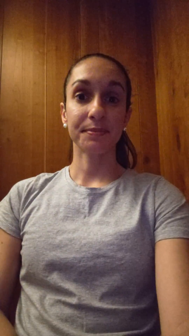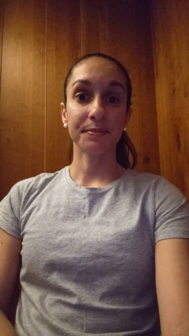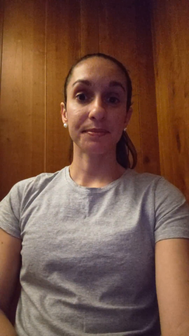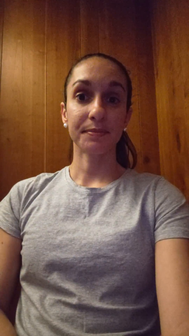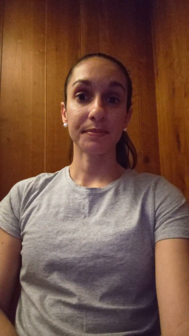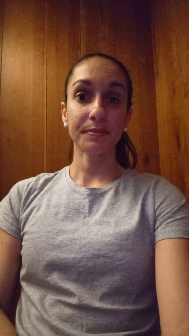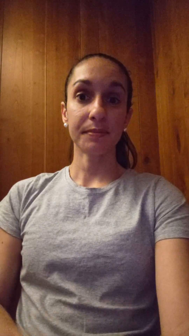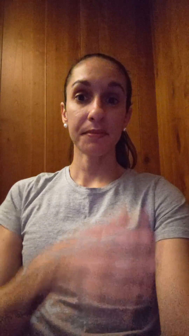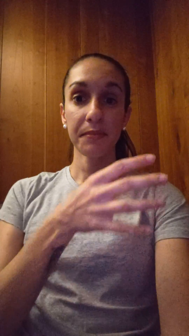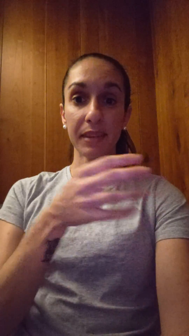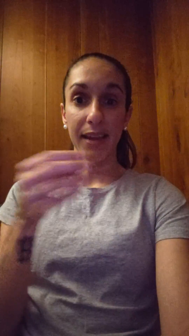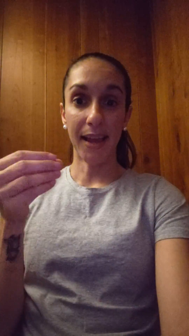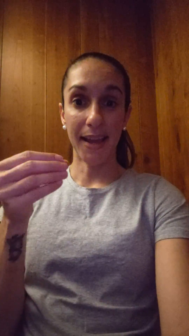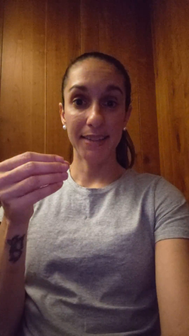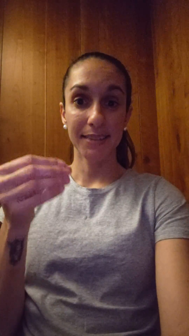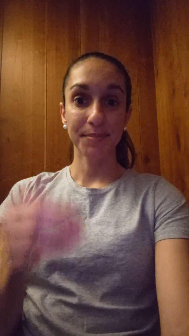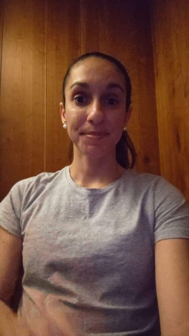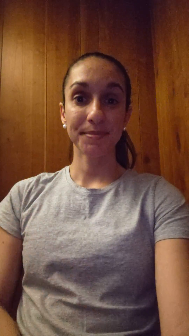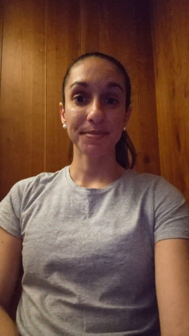and